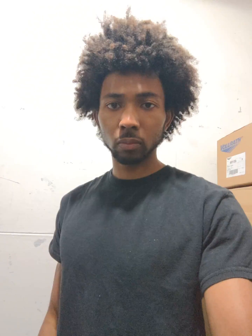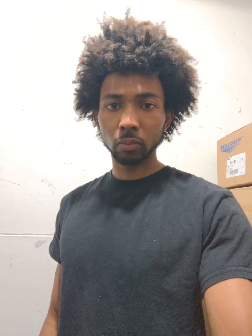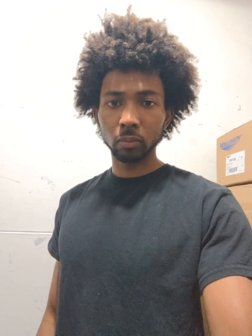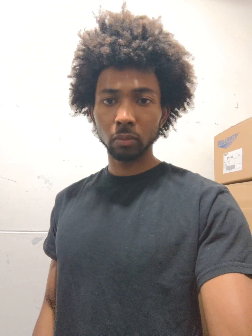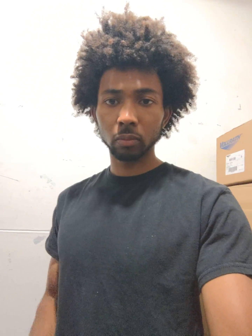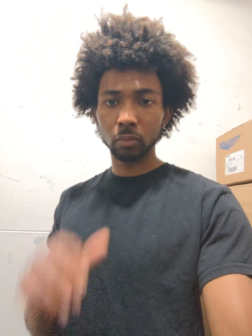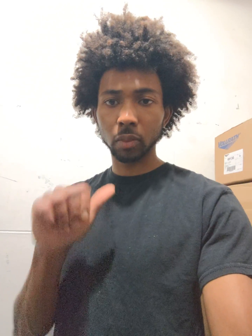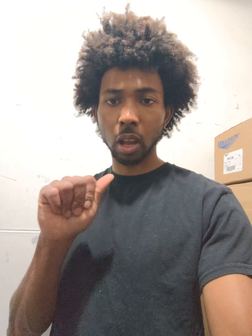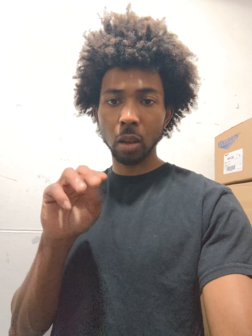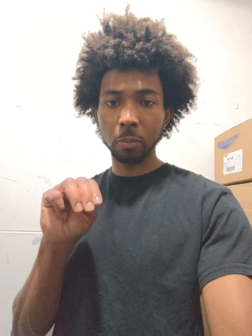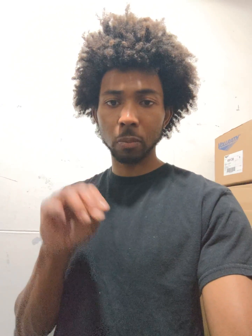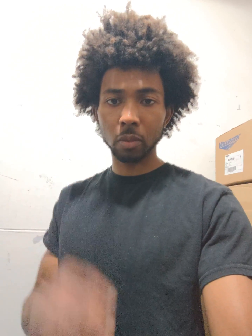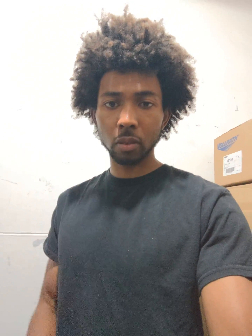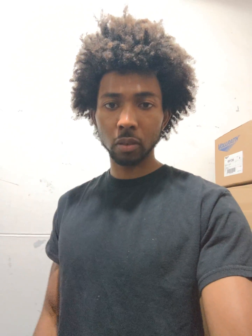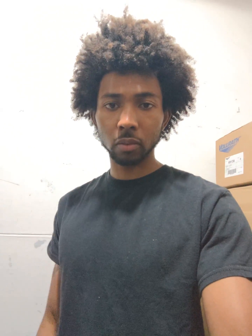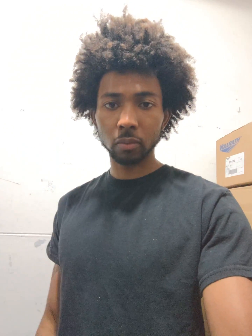am